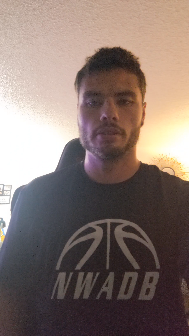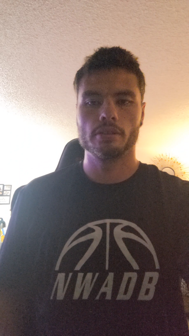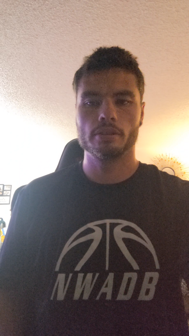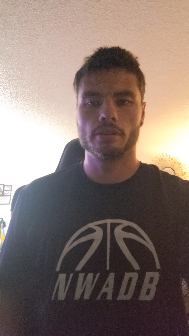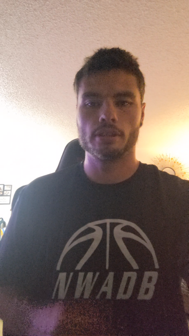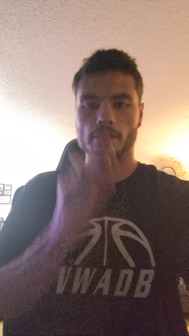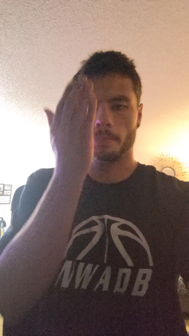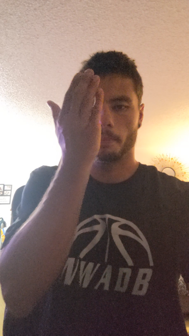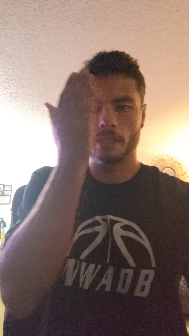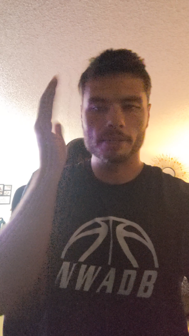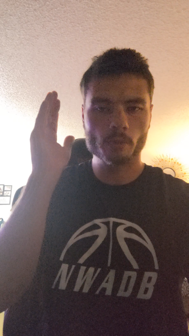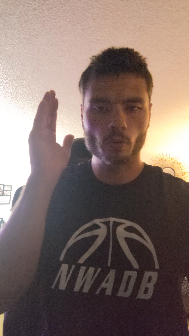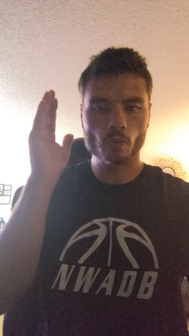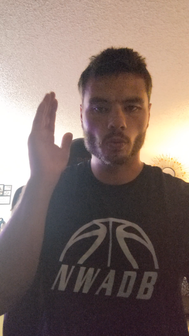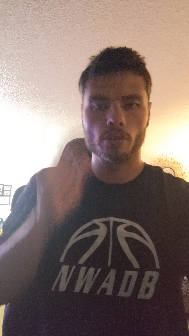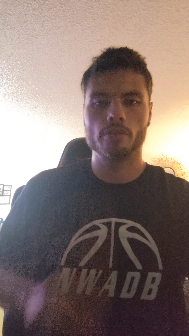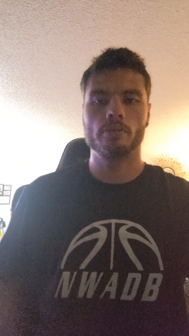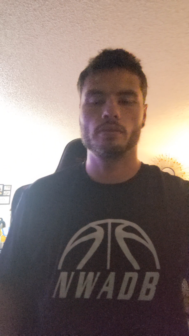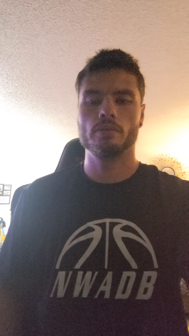peekaboo